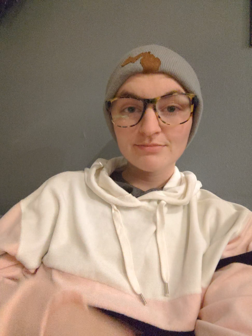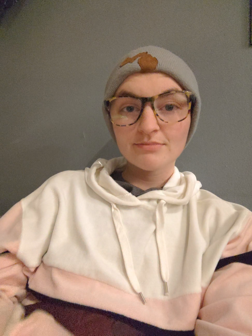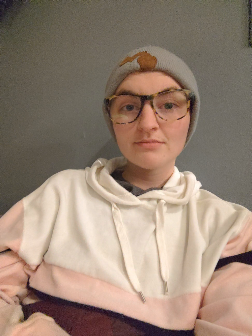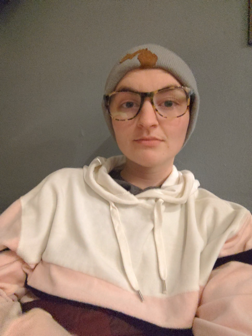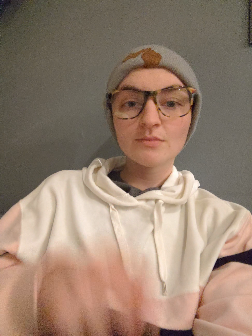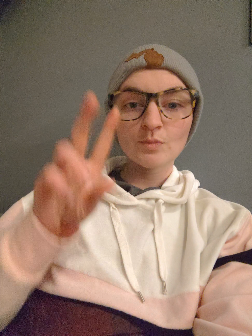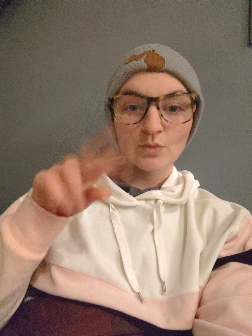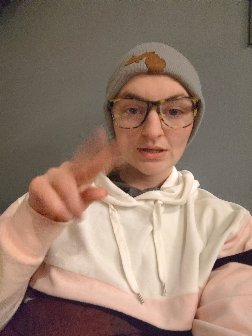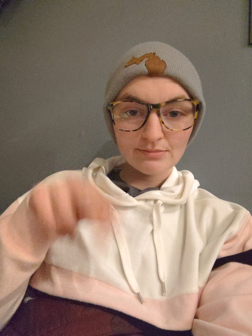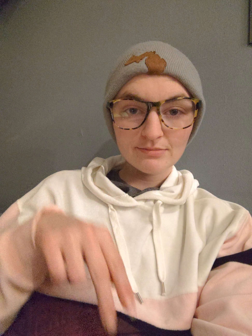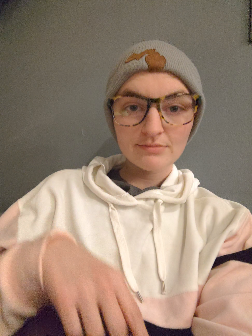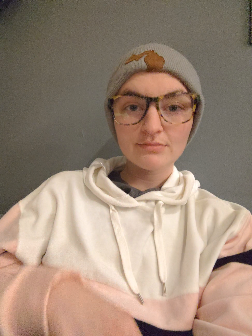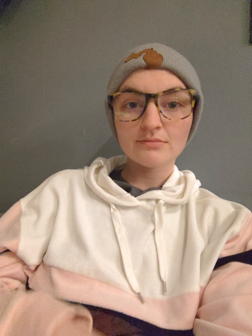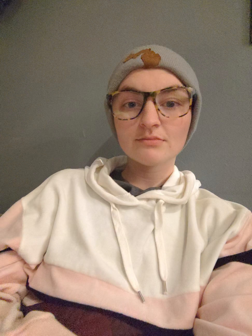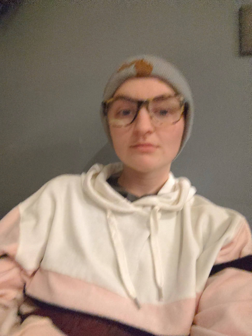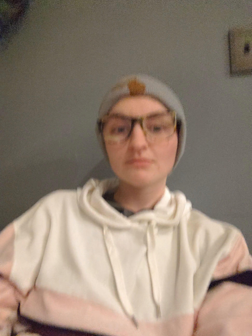read